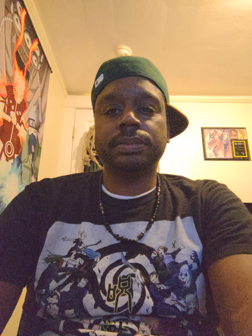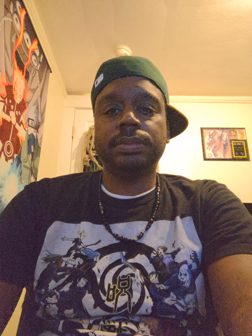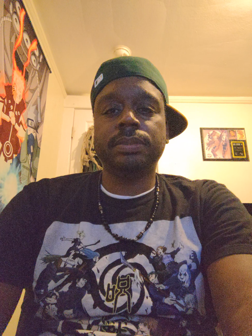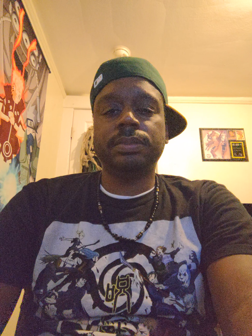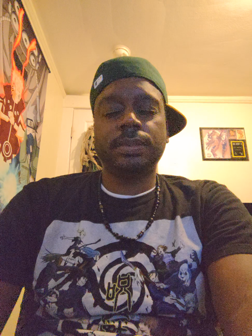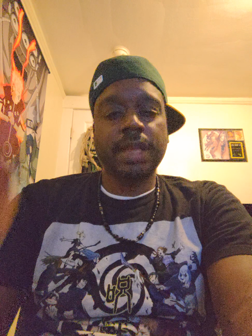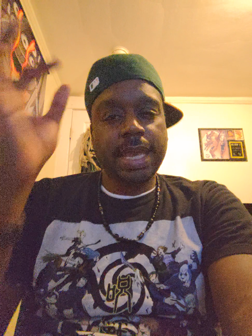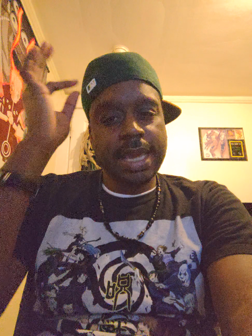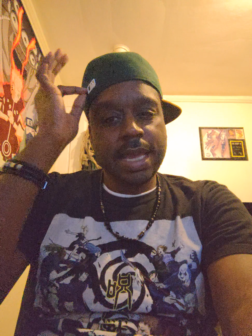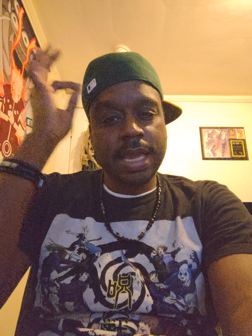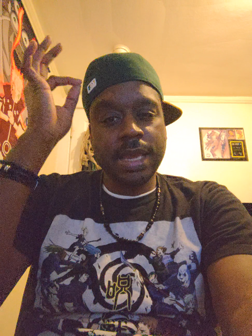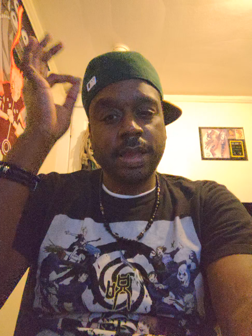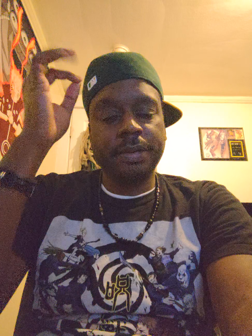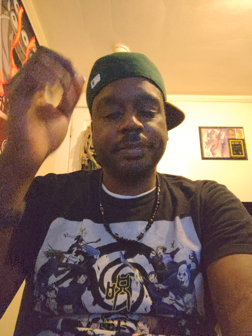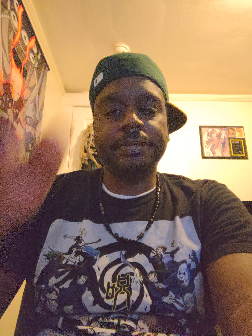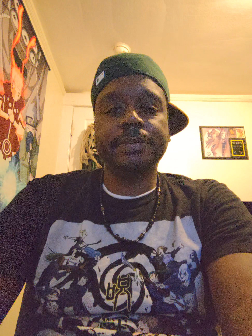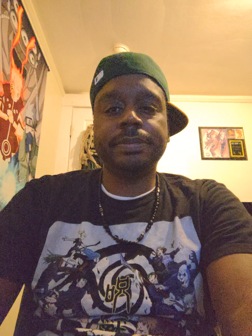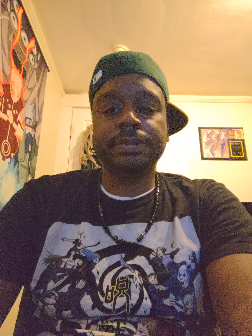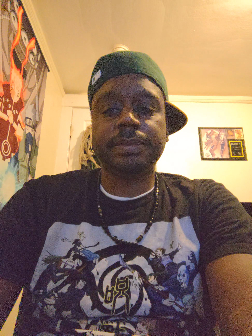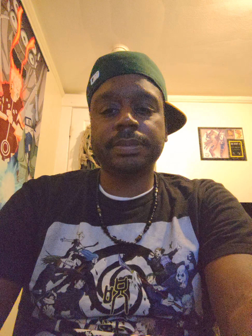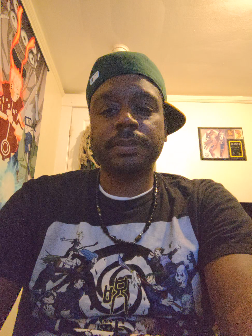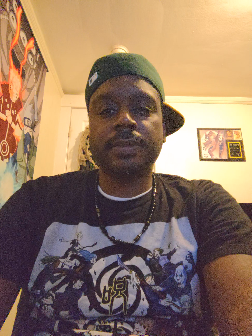hair